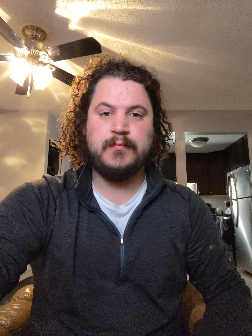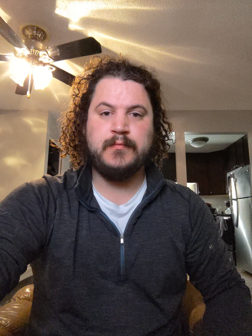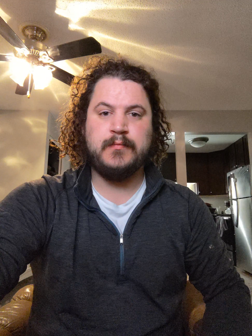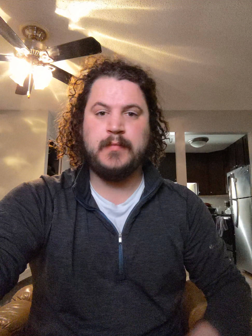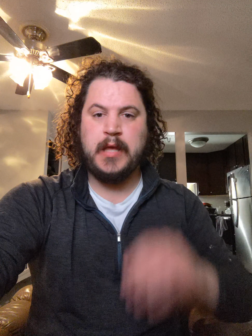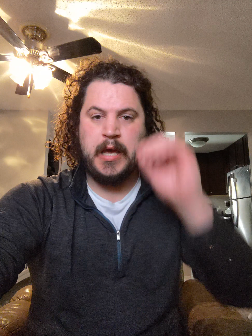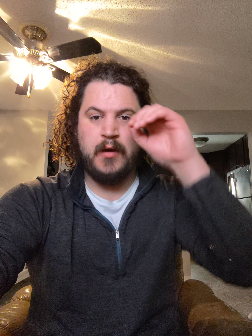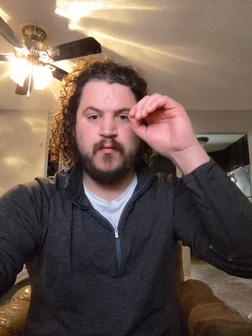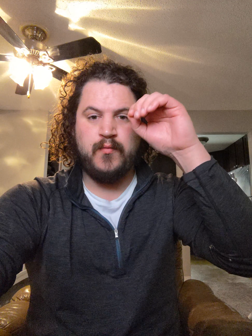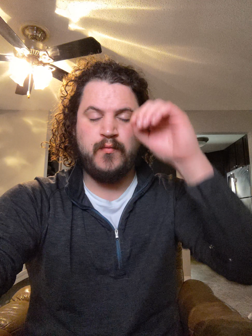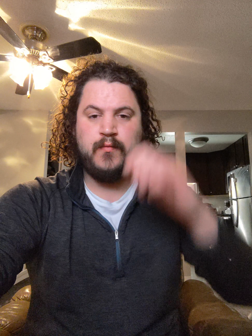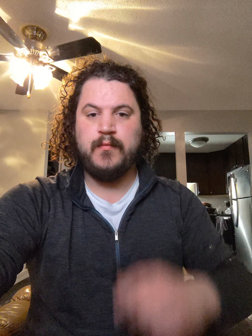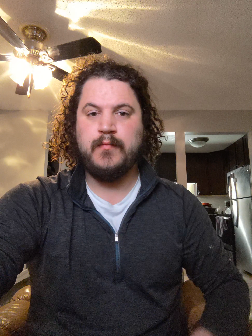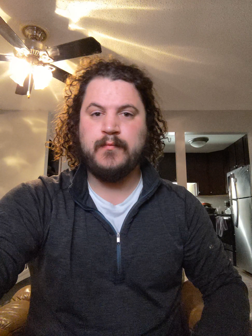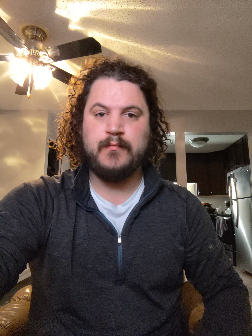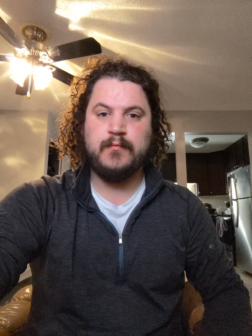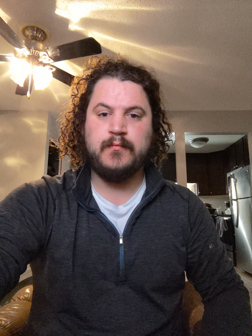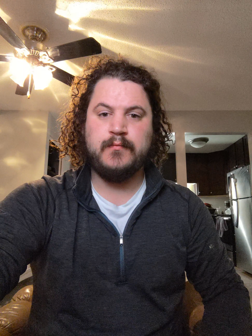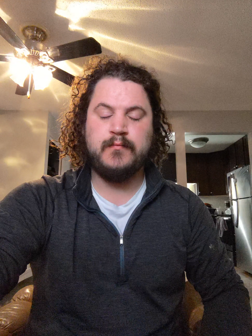owl